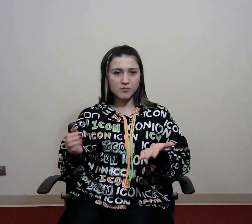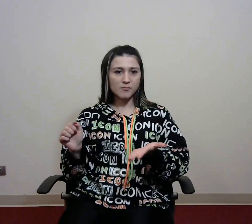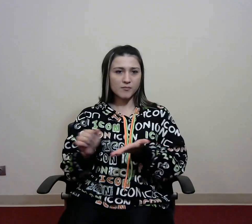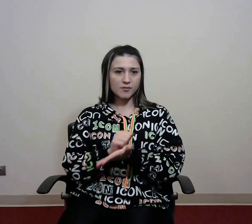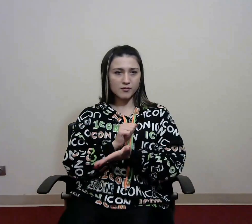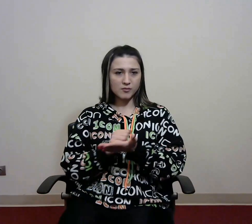sənəd